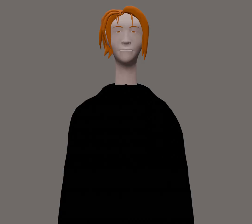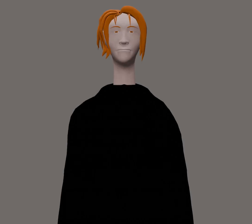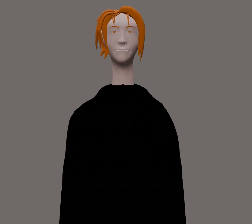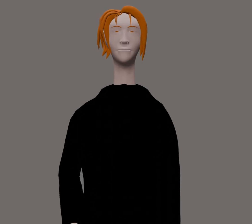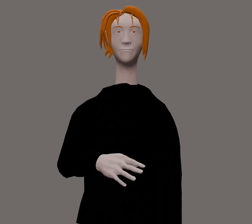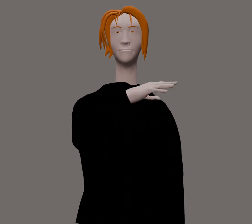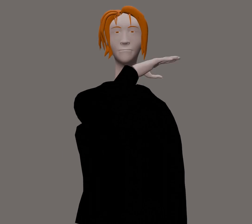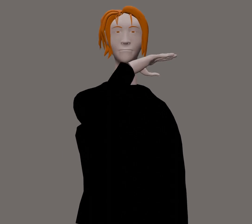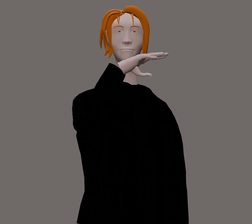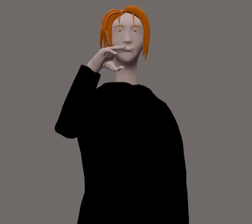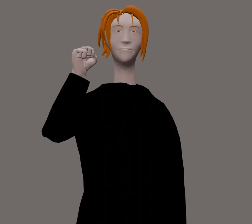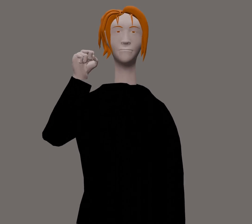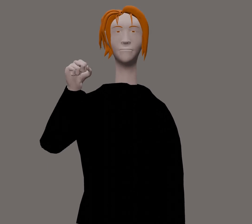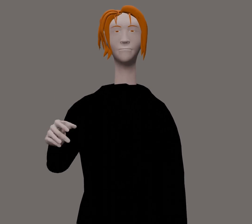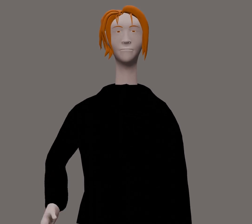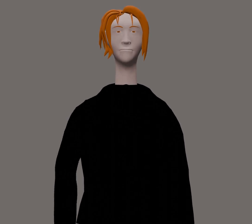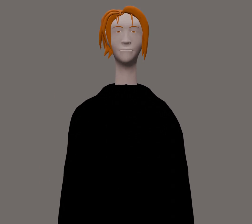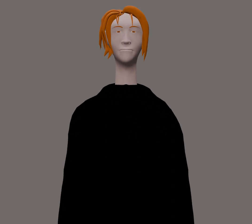Bore Another